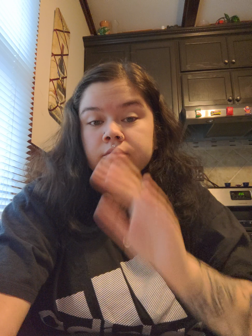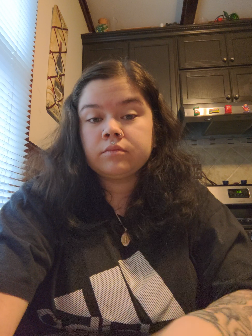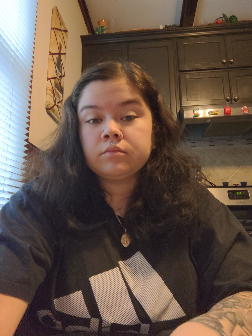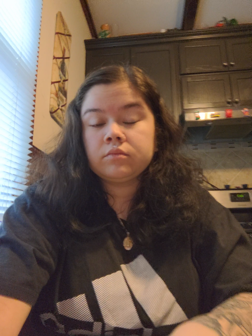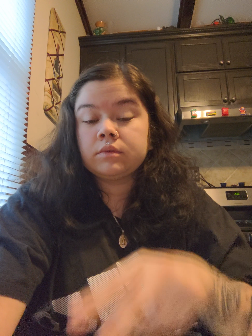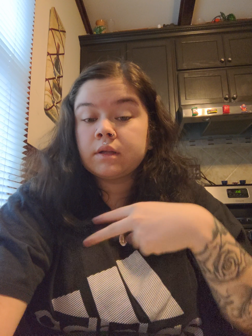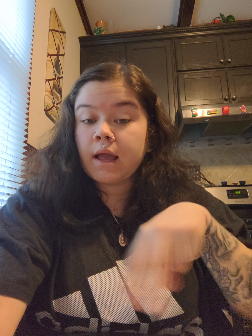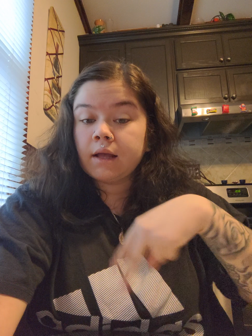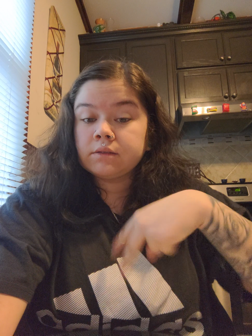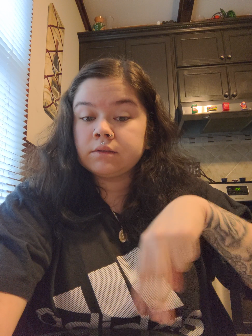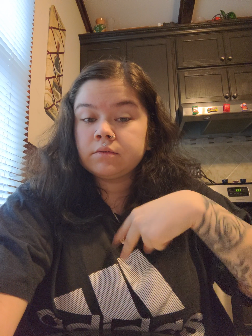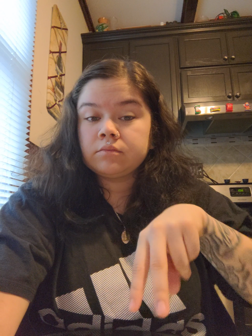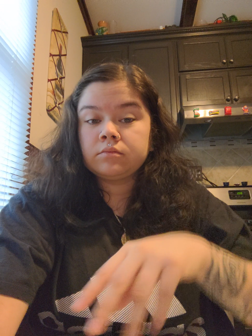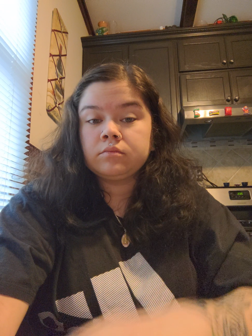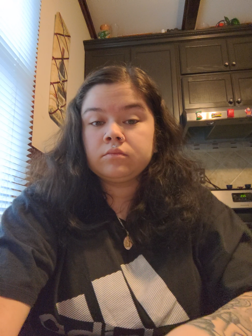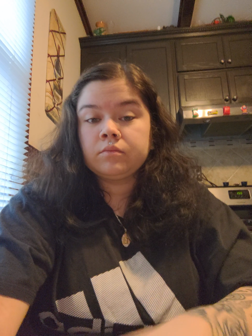dance